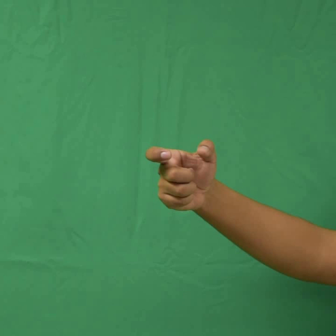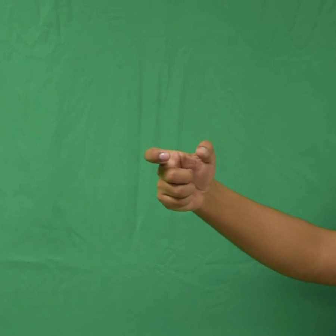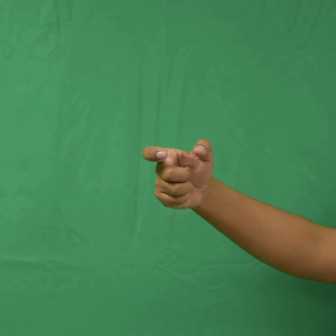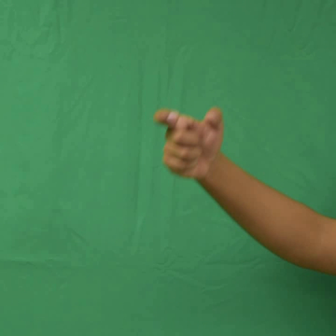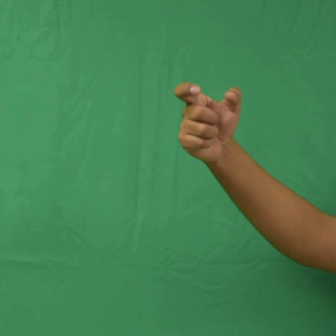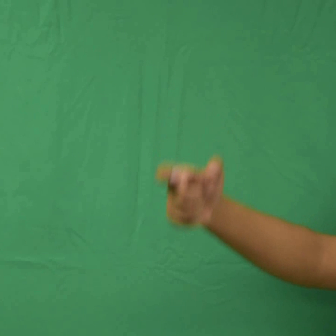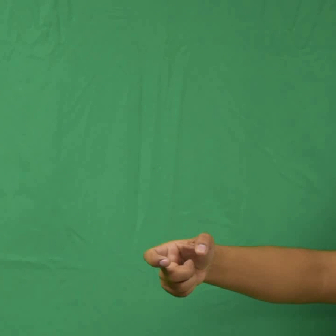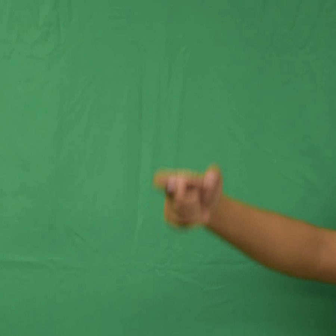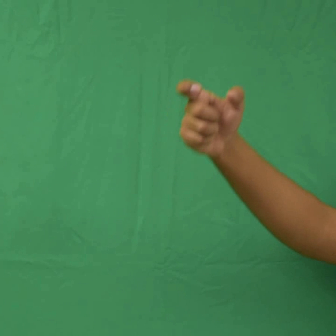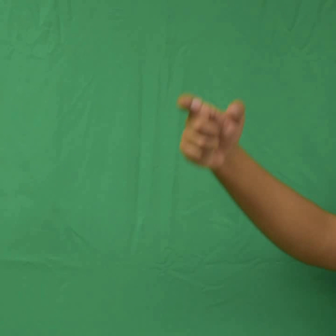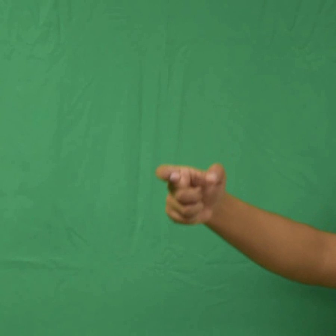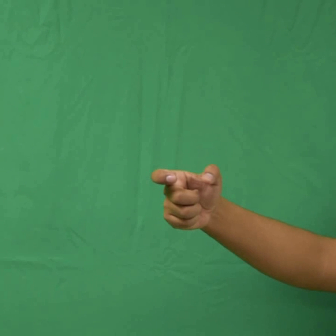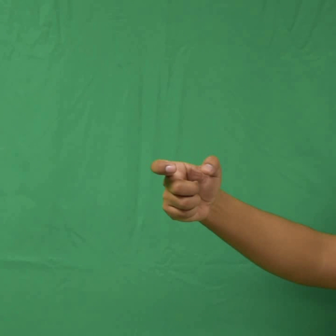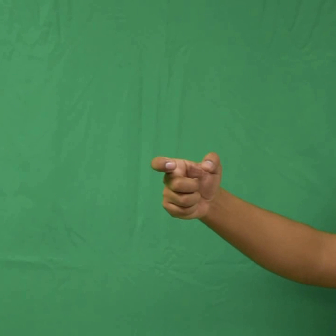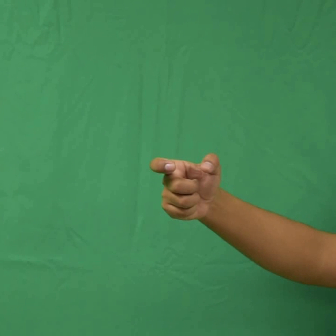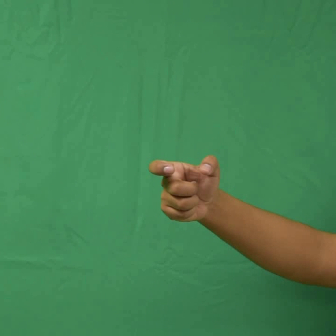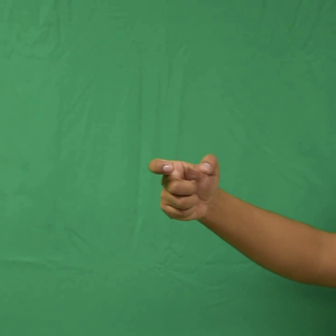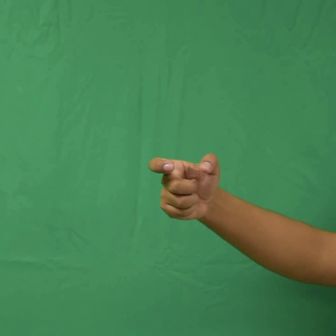Q